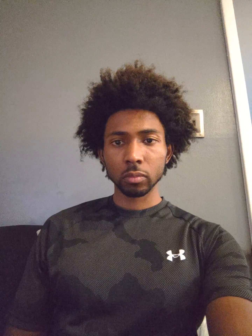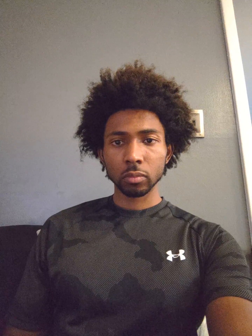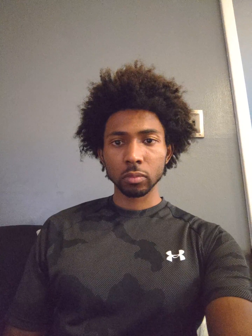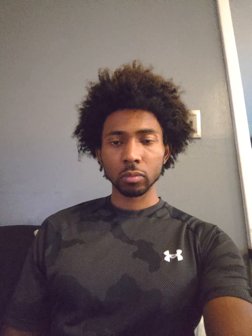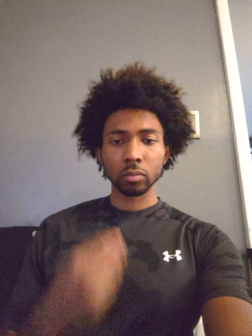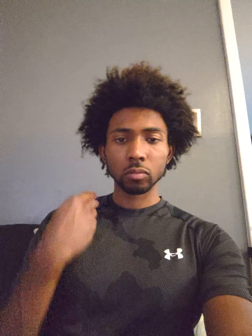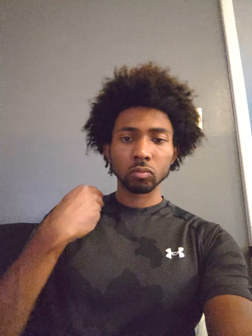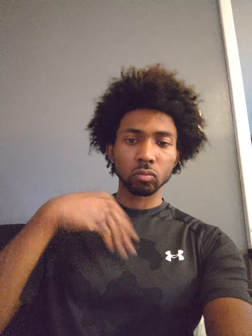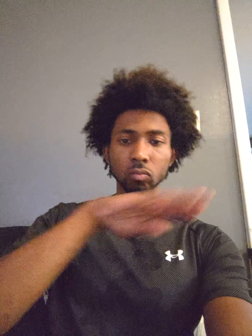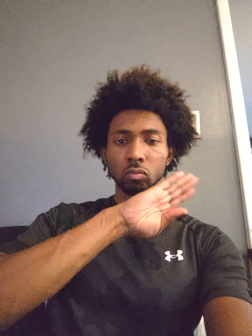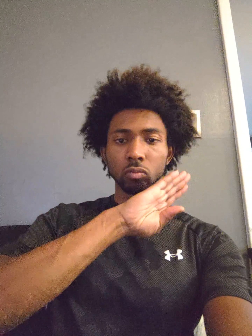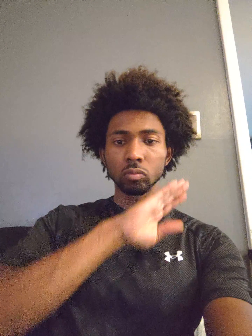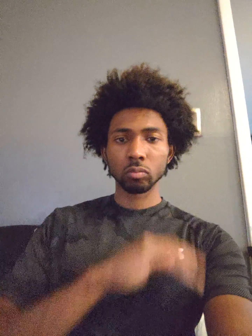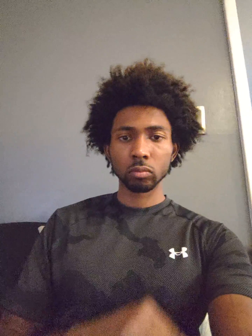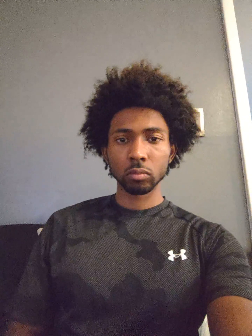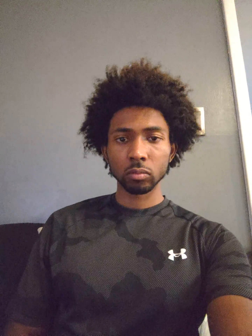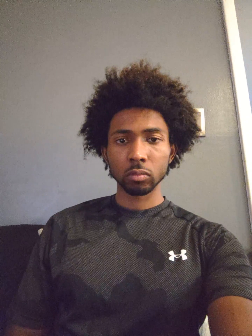scarf